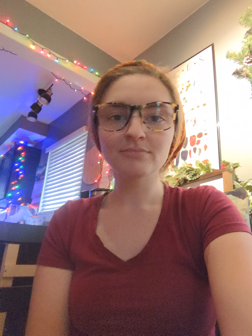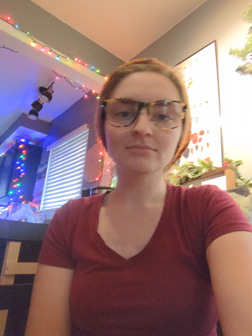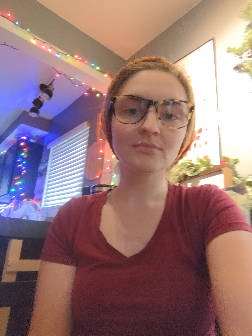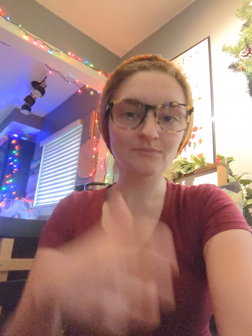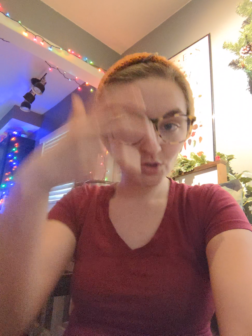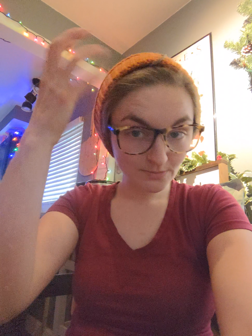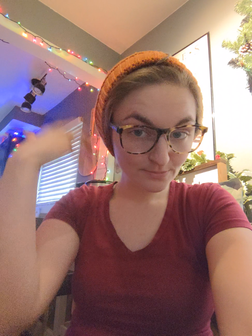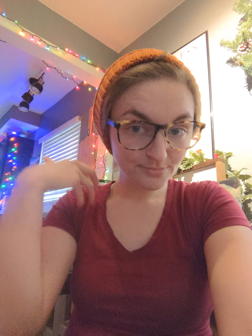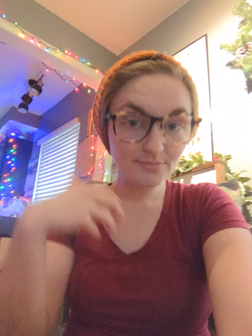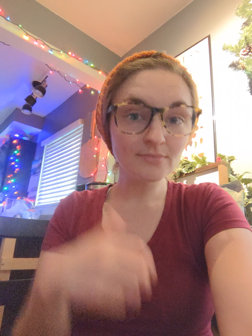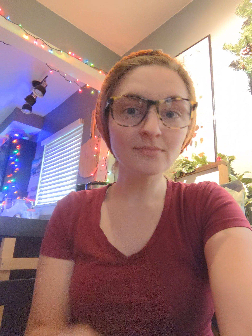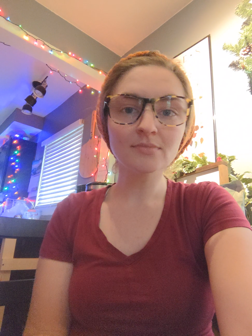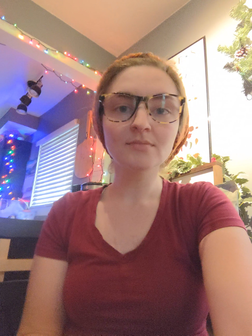lion